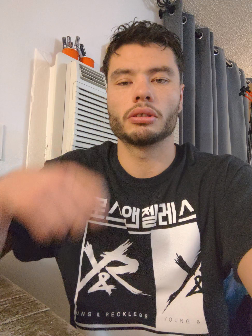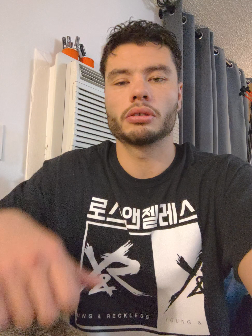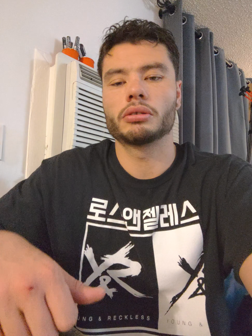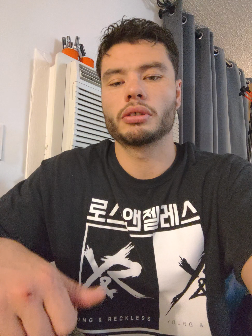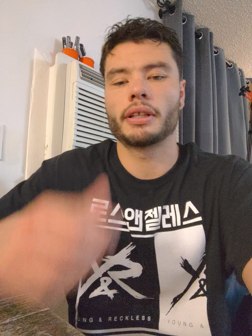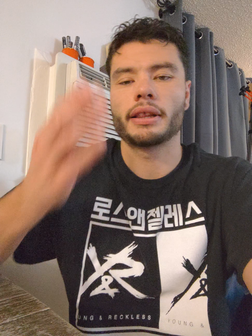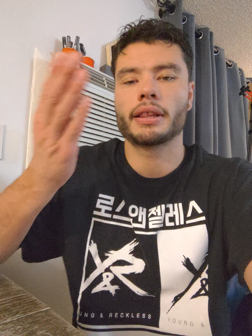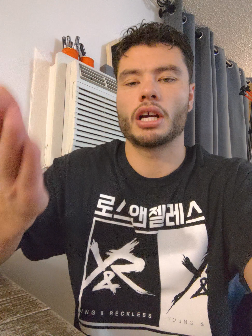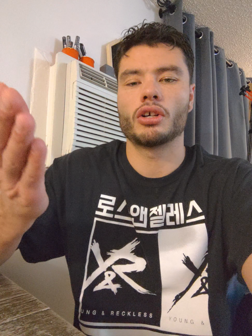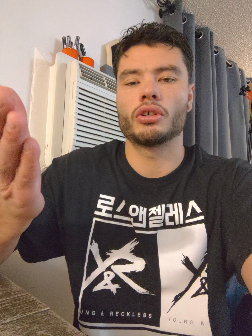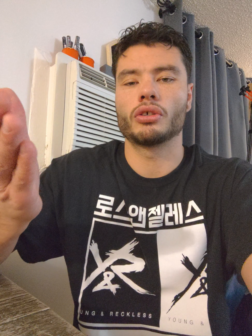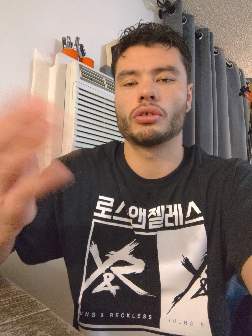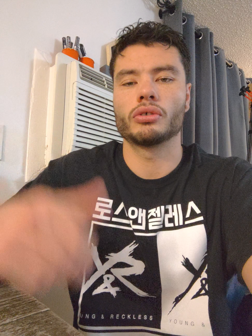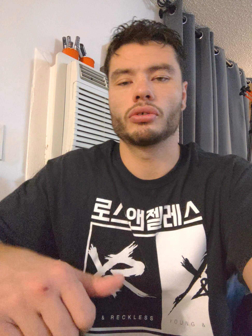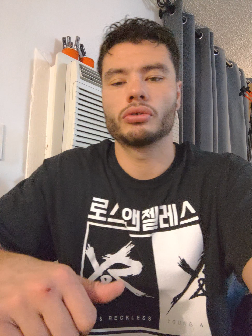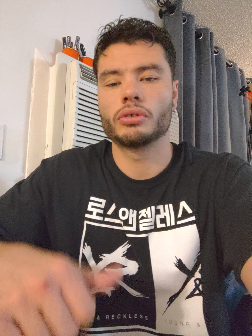there